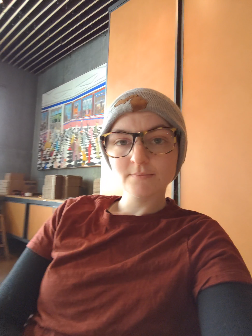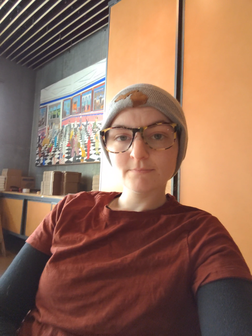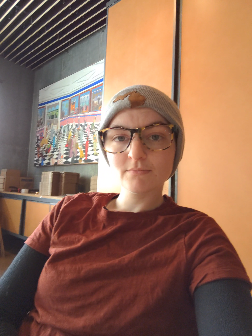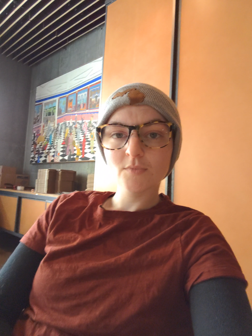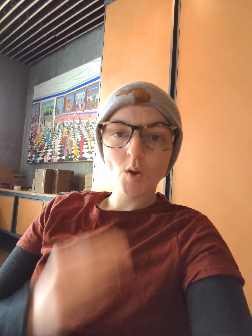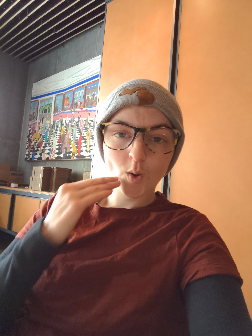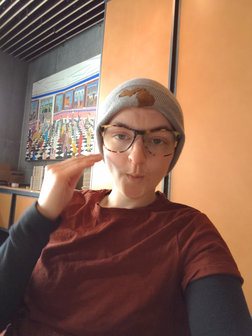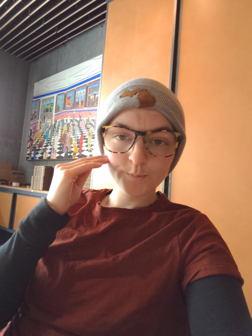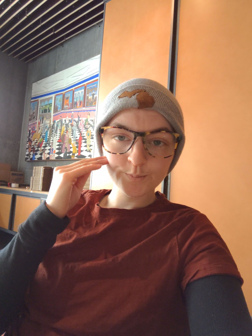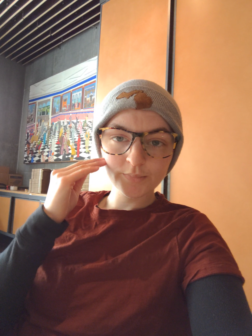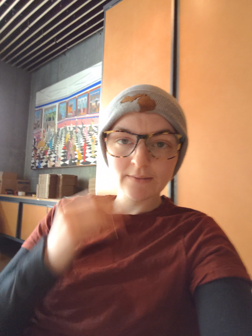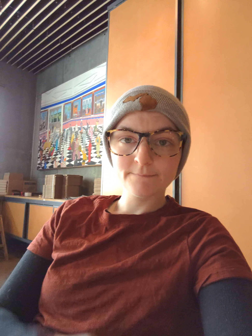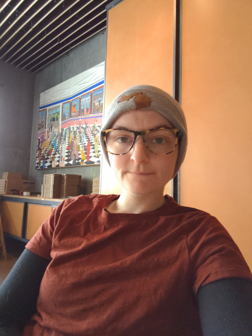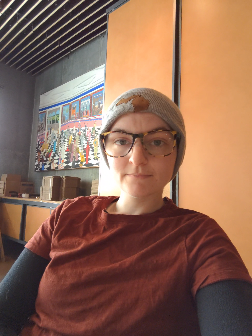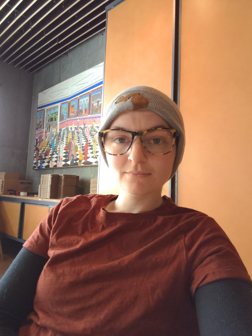home